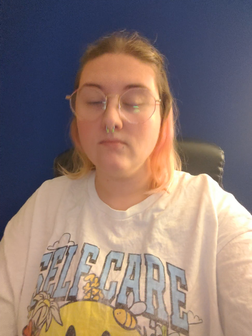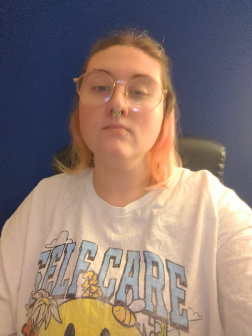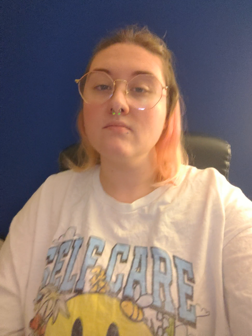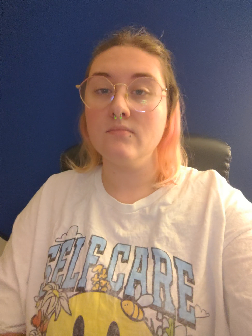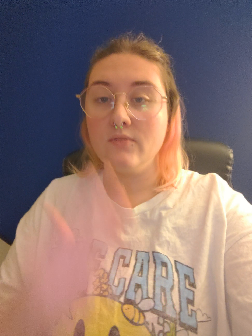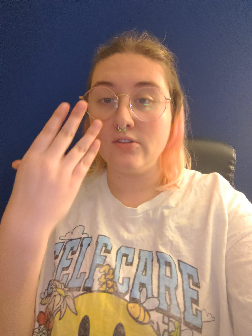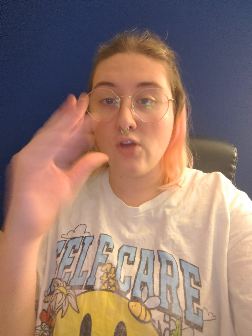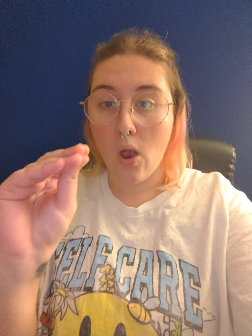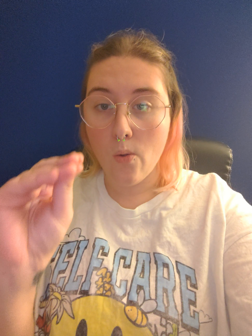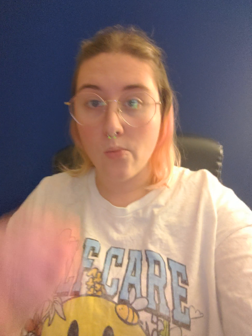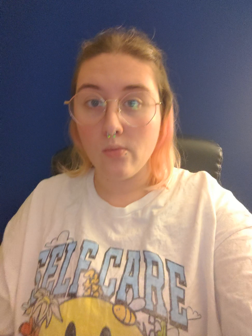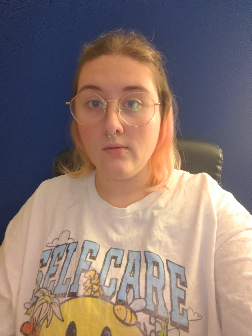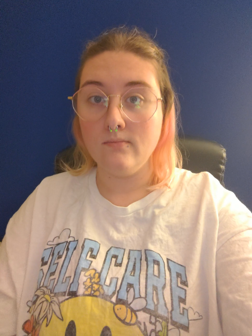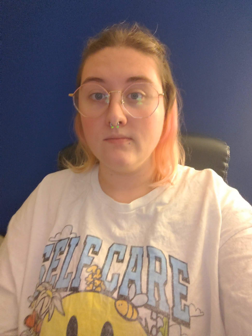go